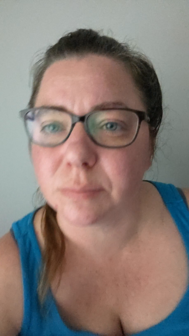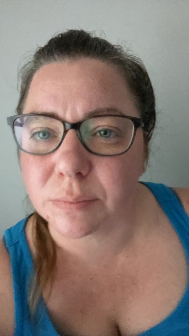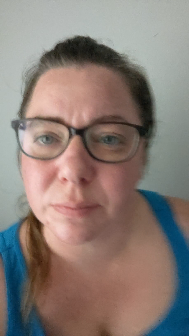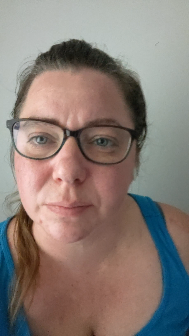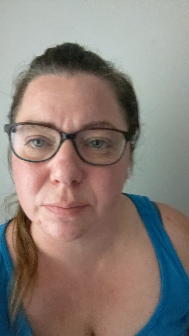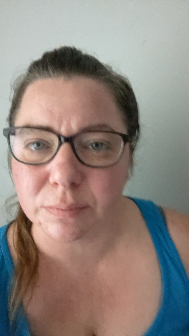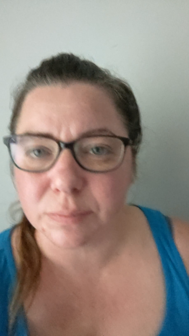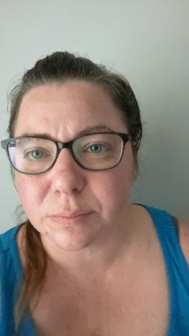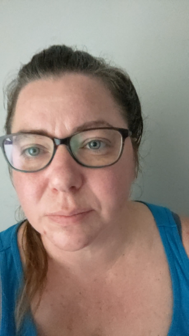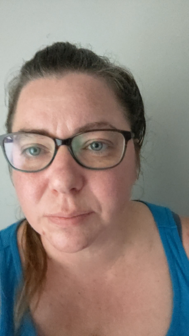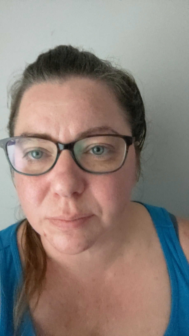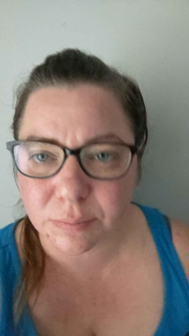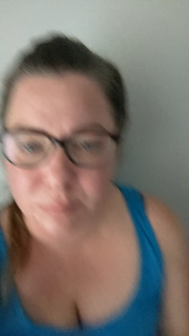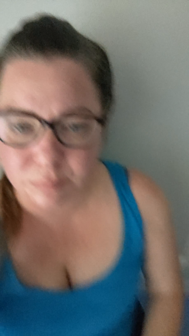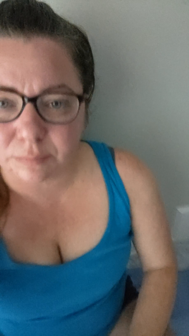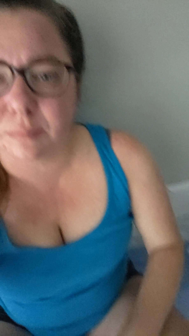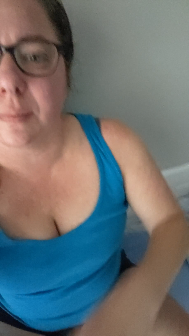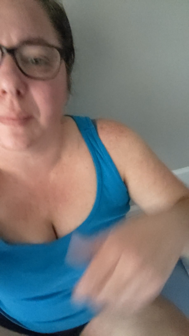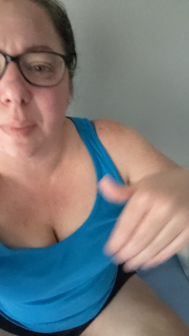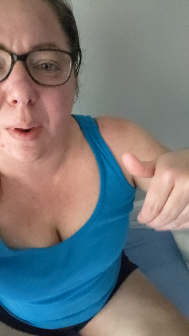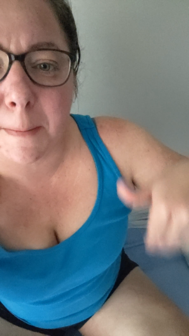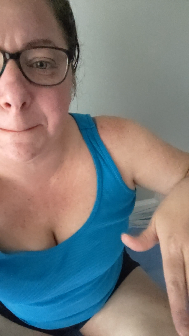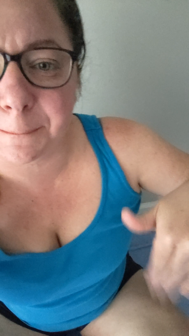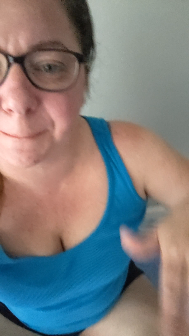pants